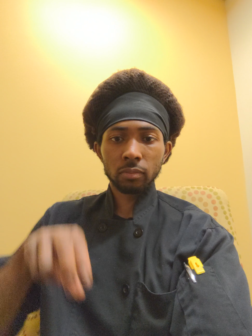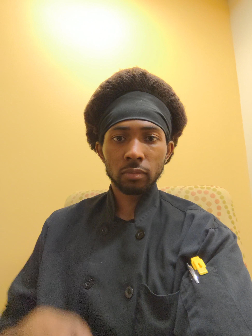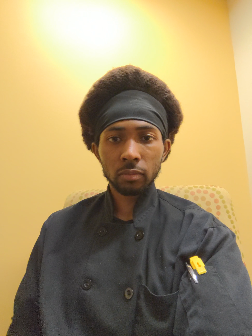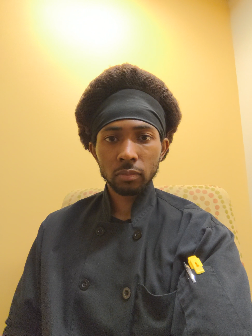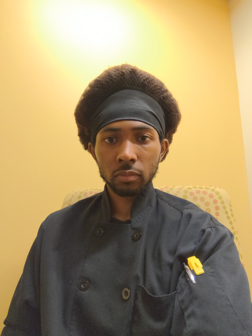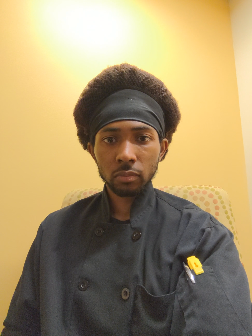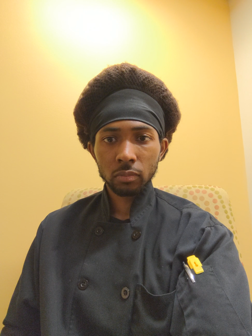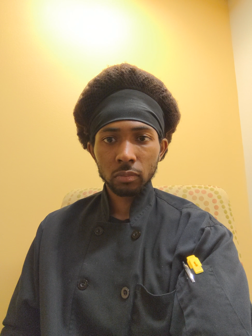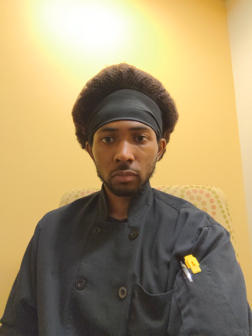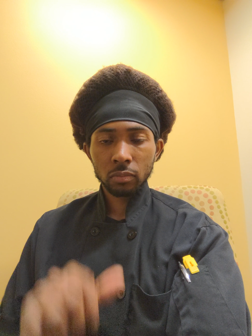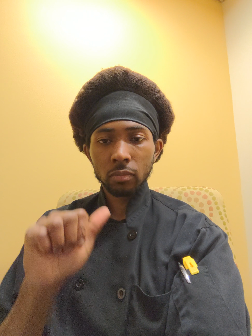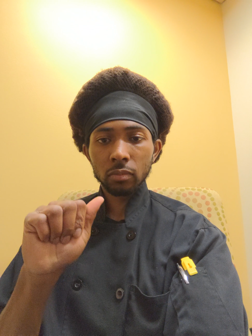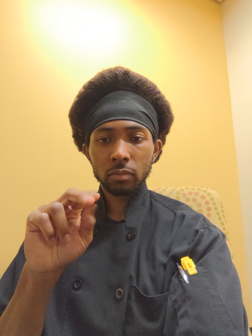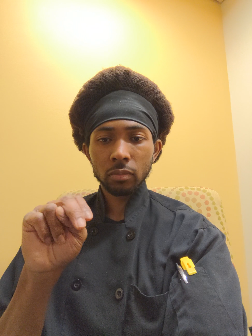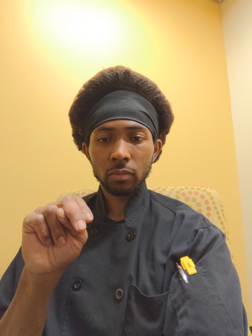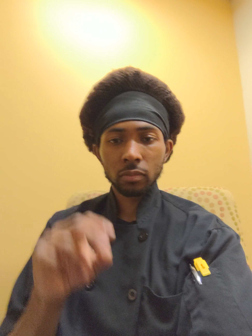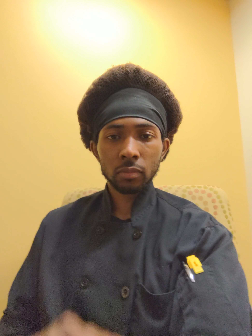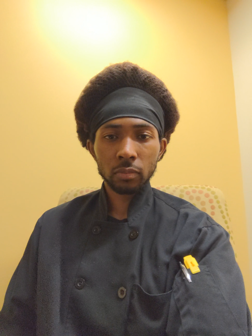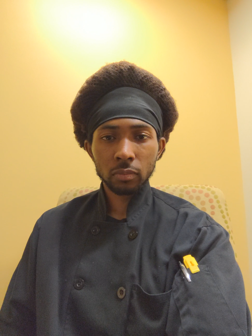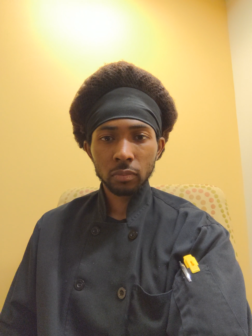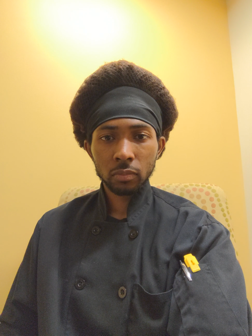an